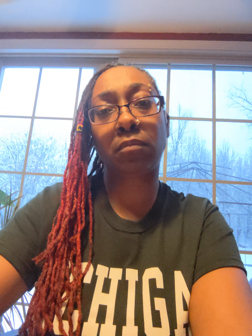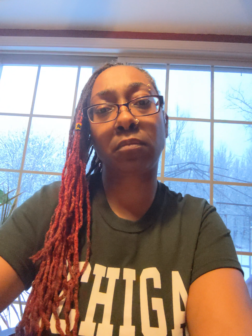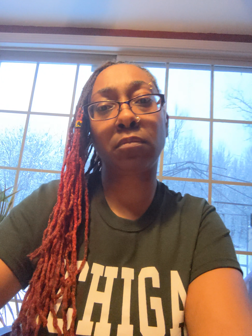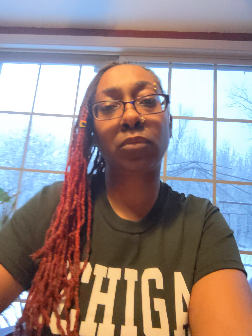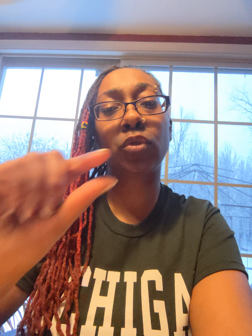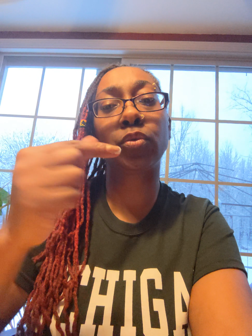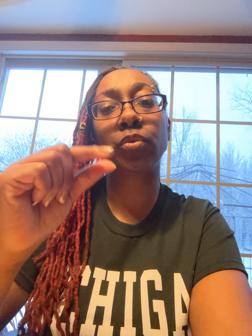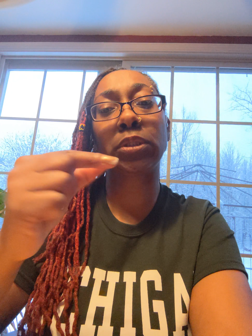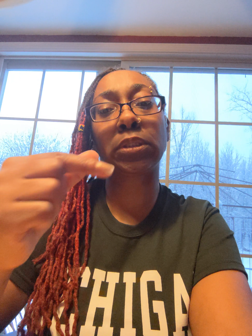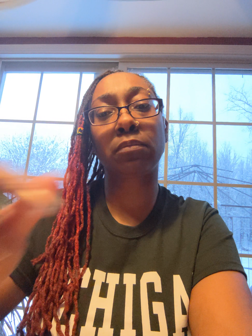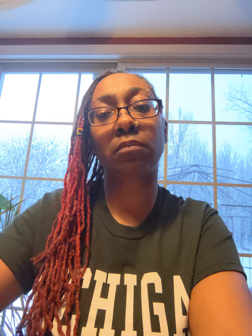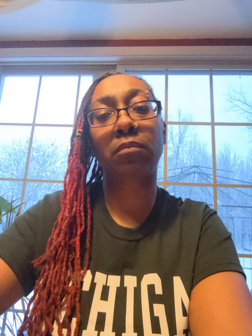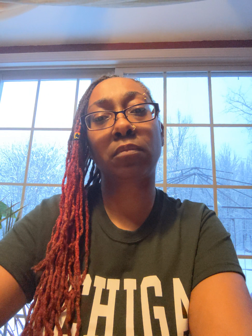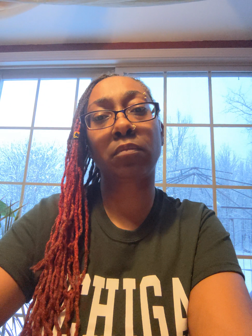green